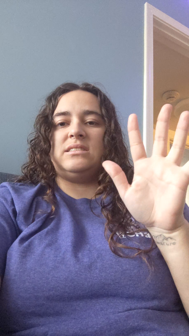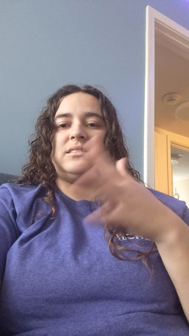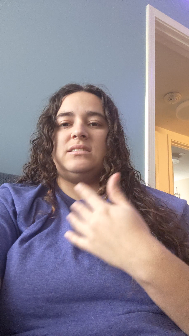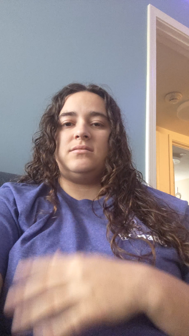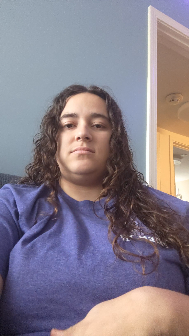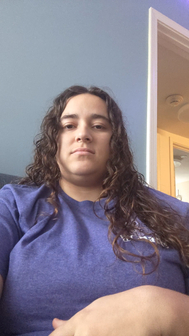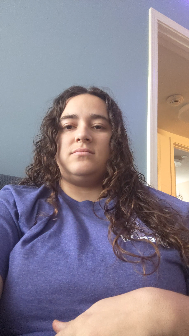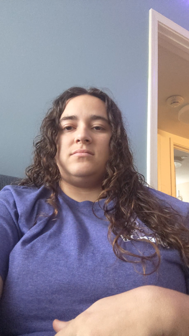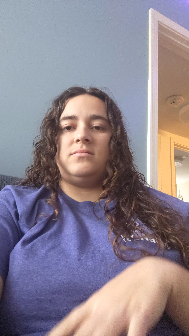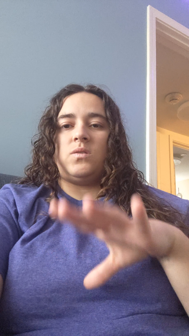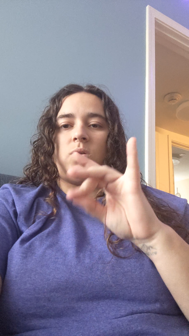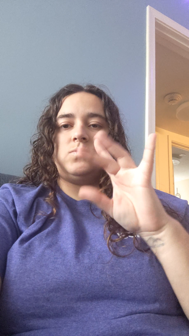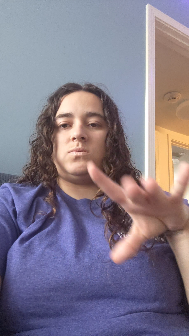choose